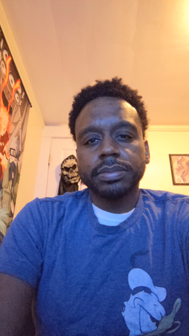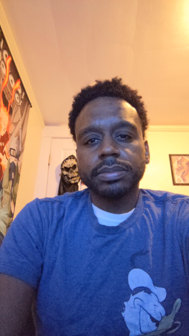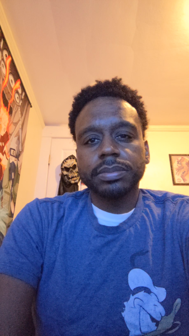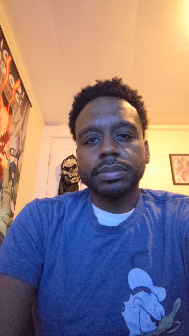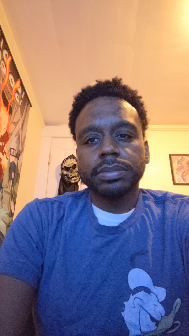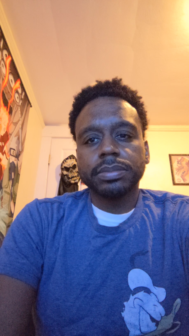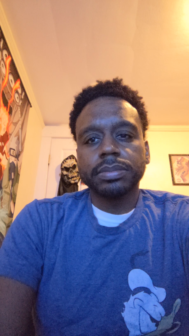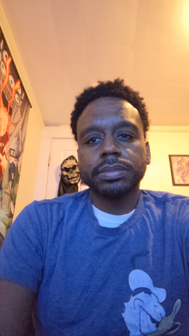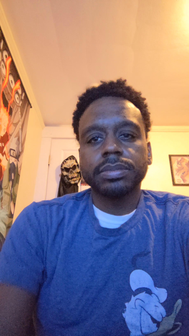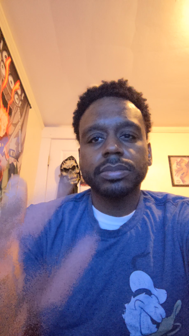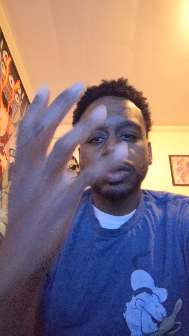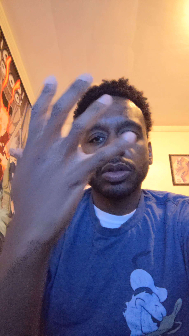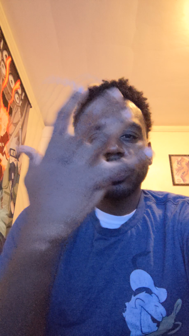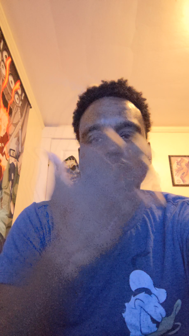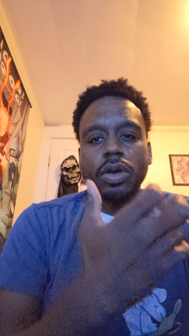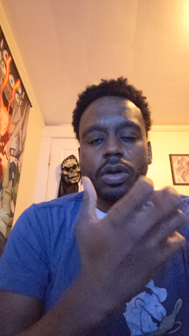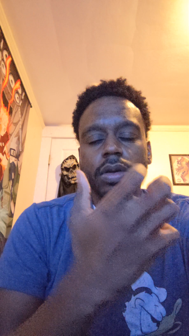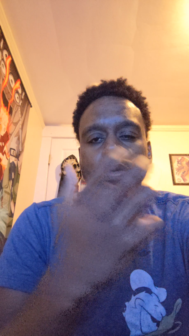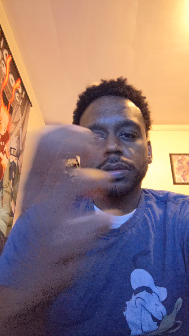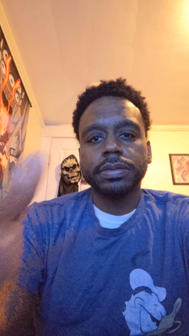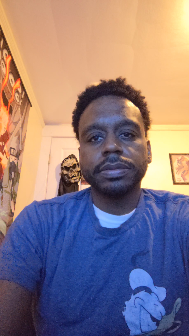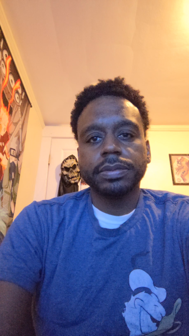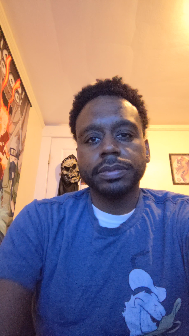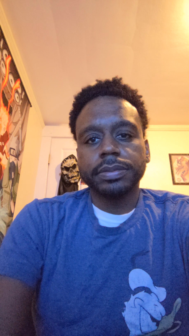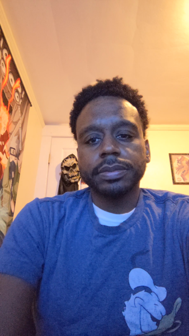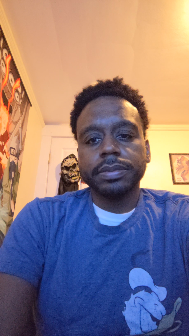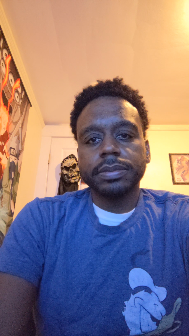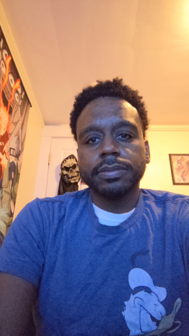dark